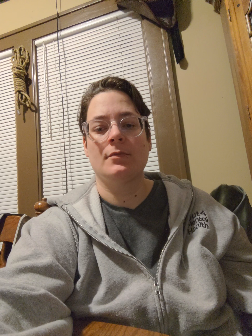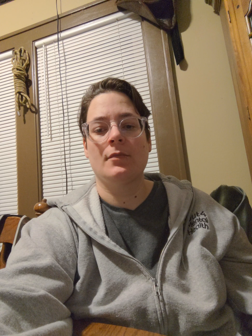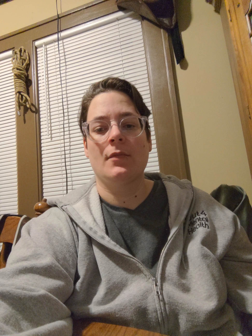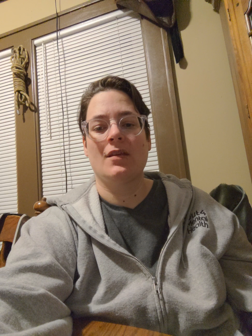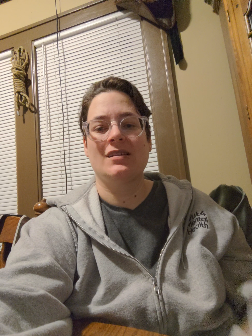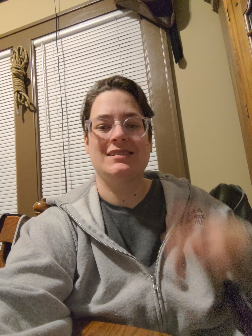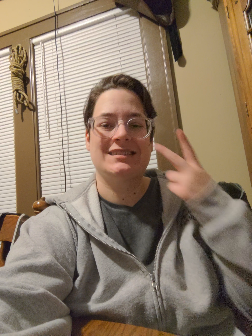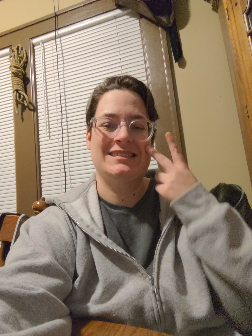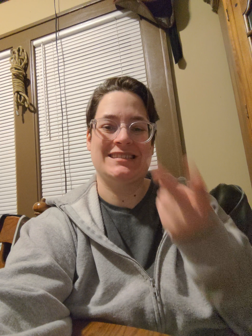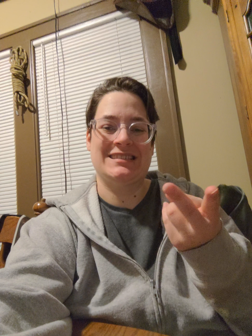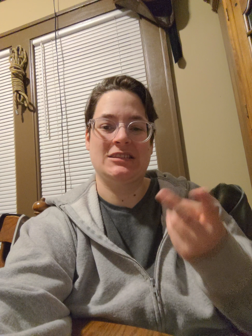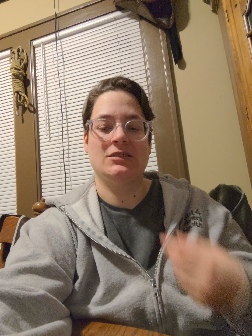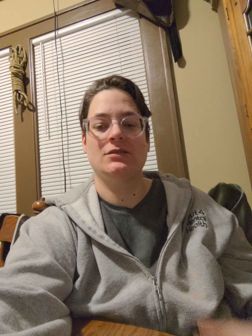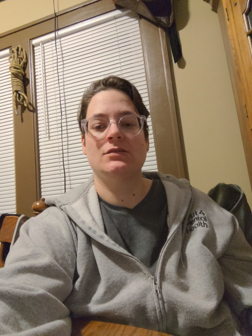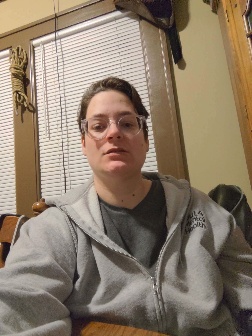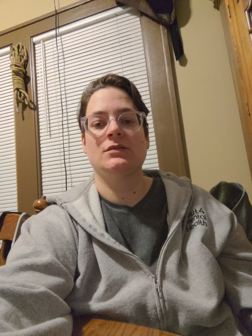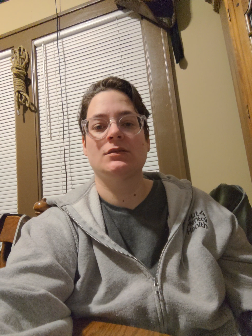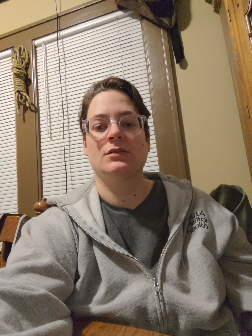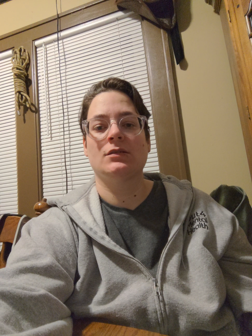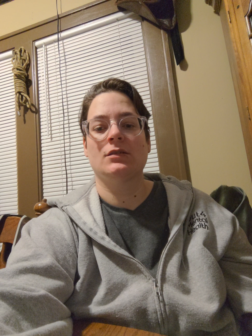see